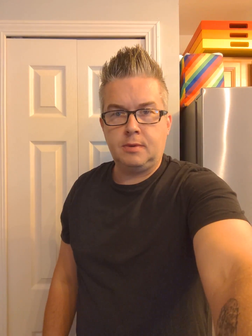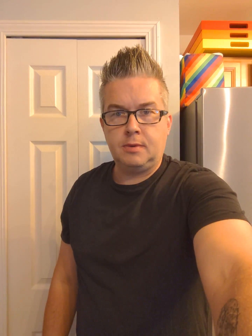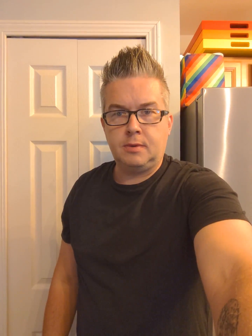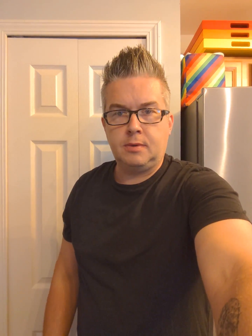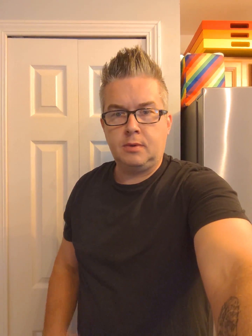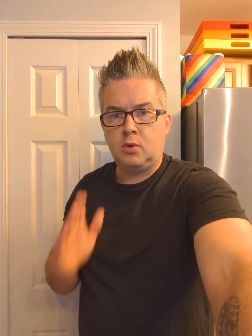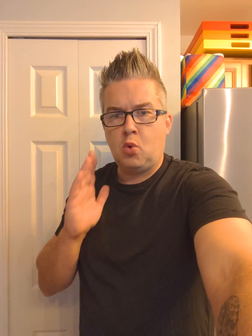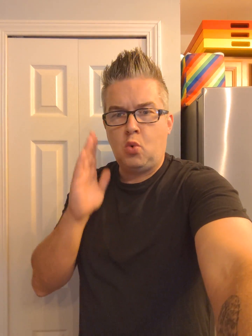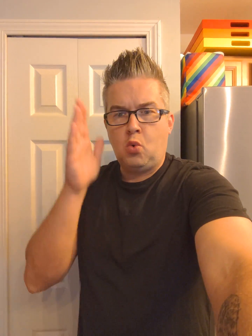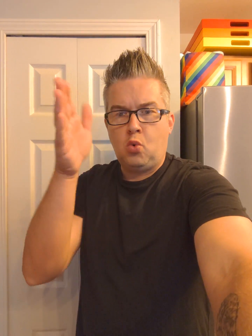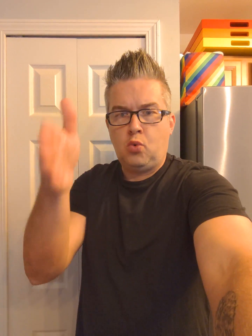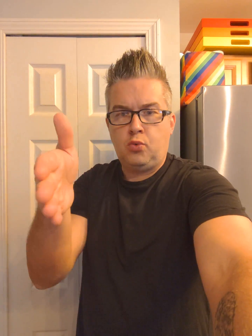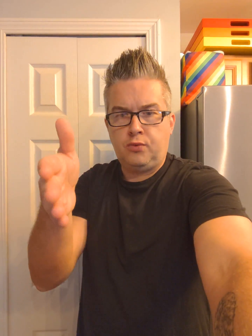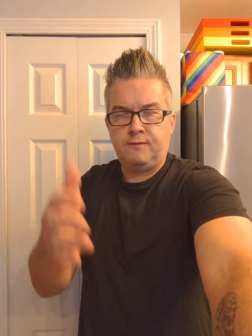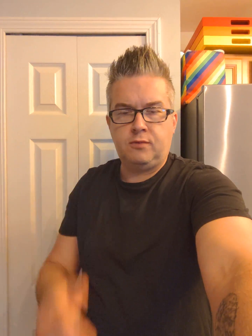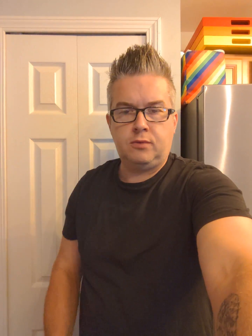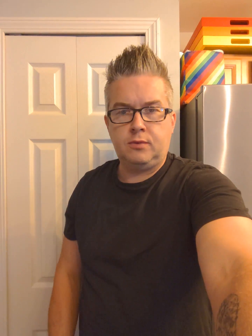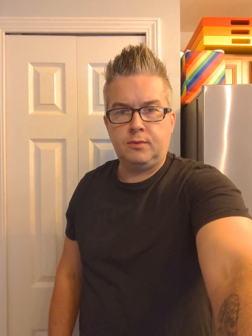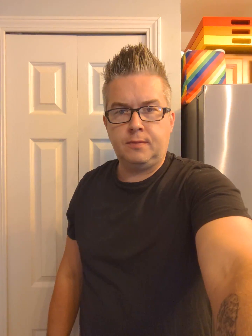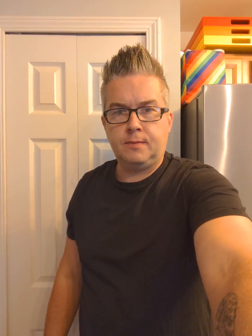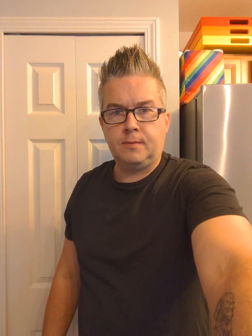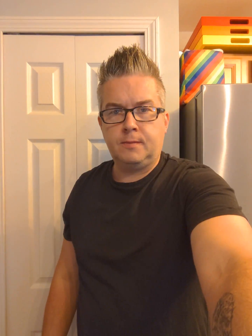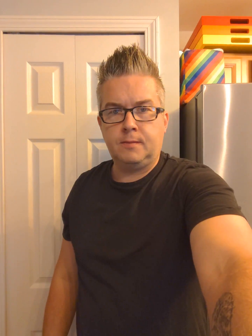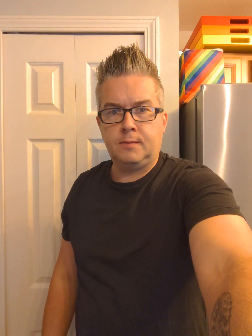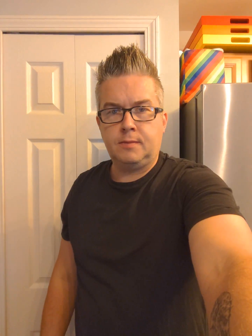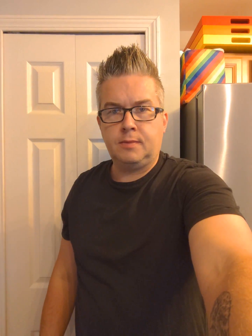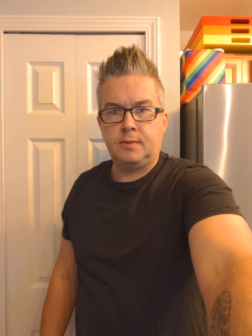over